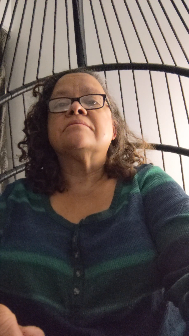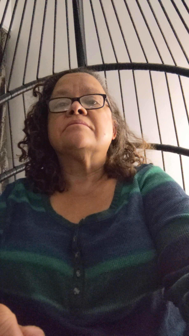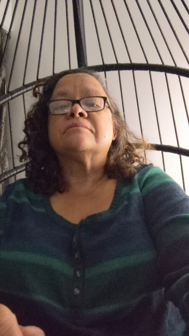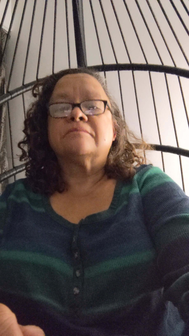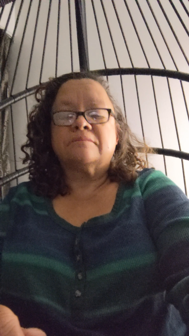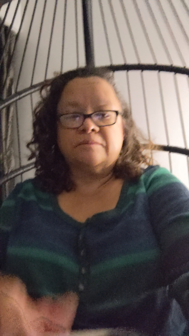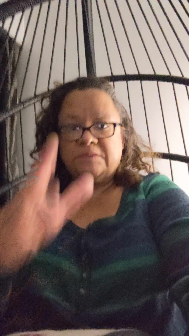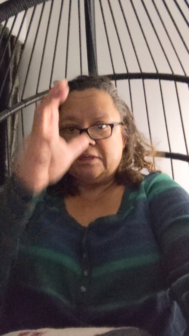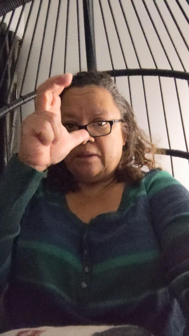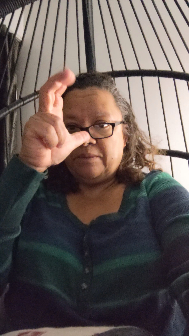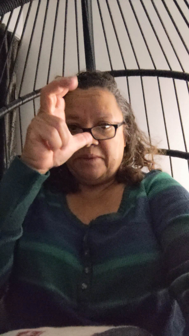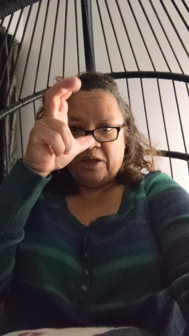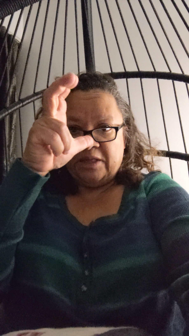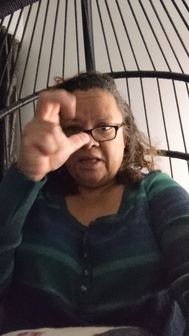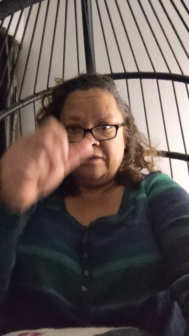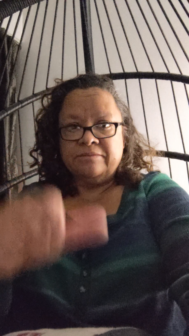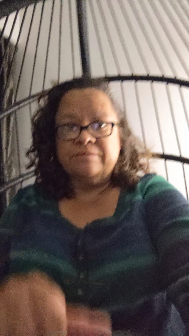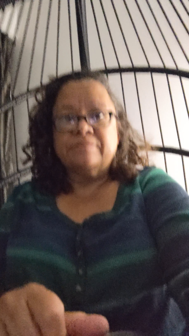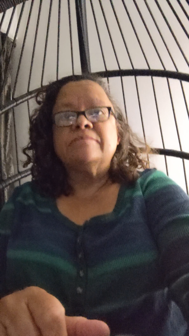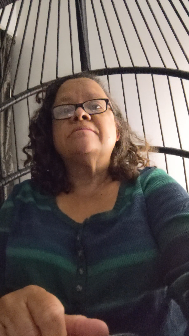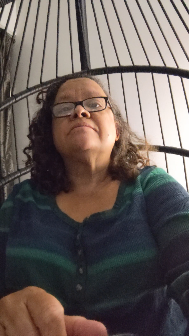ant